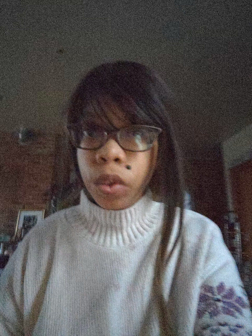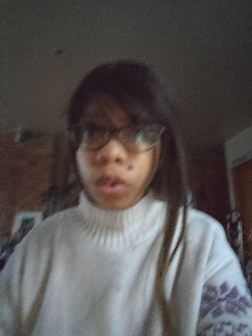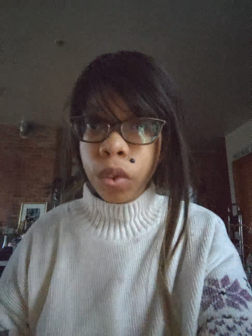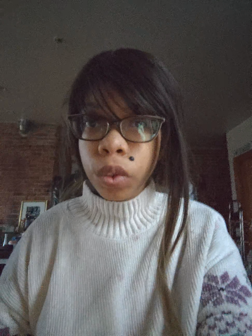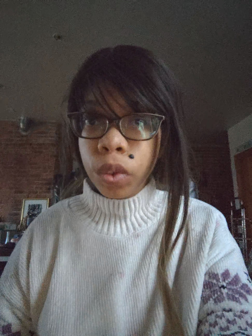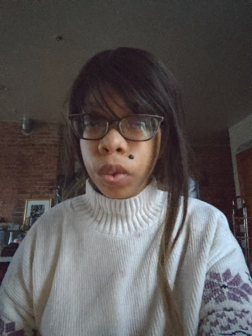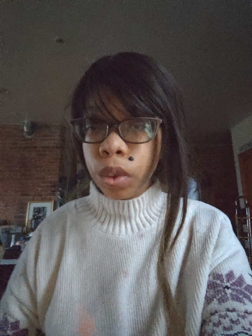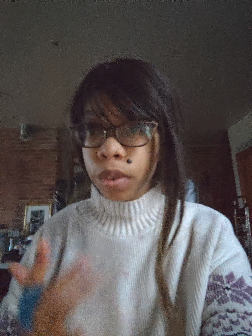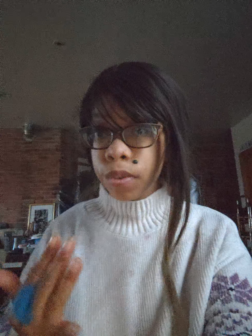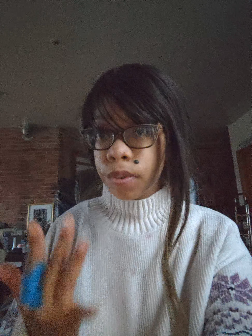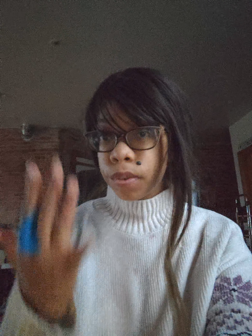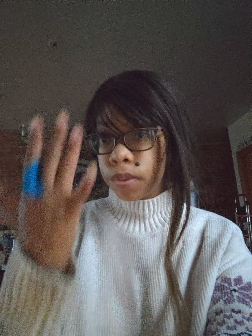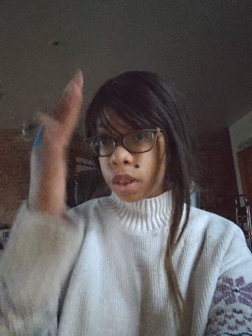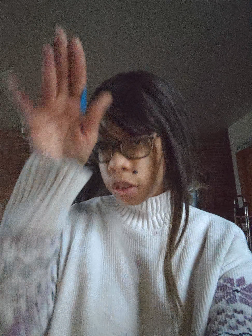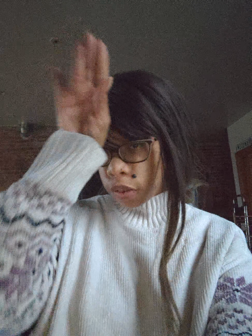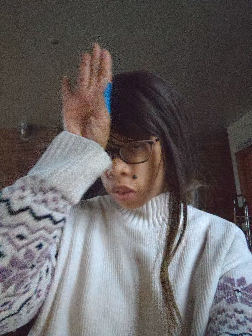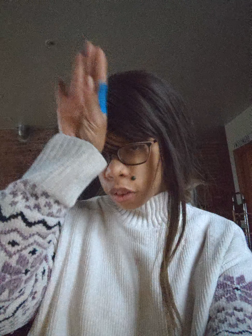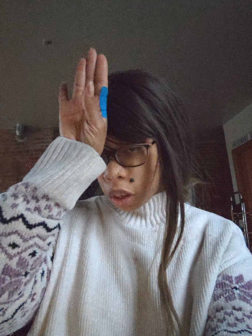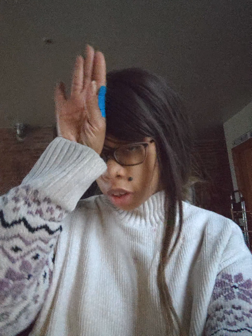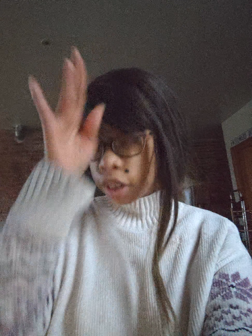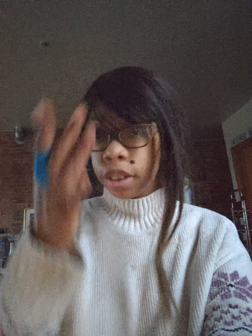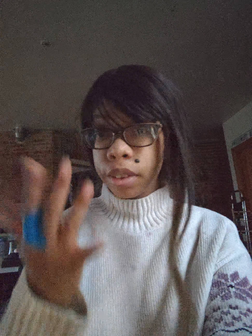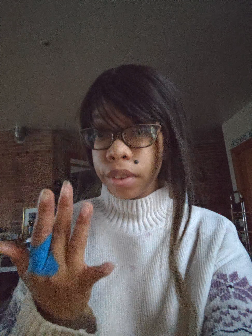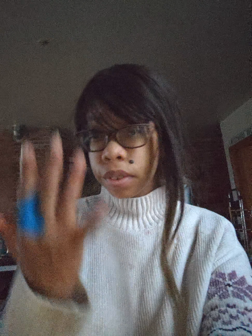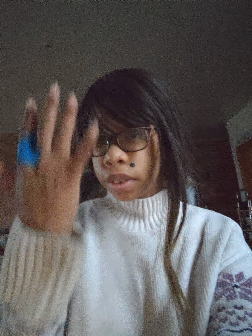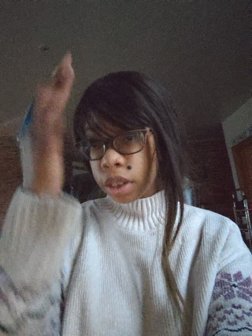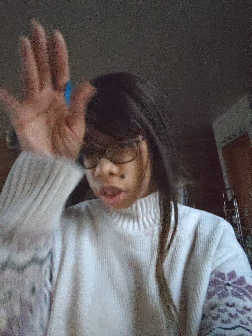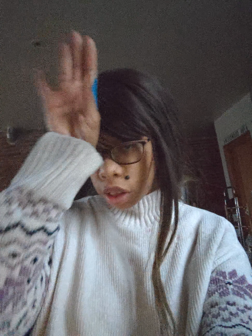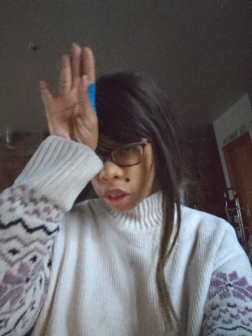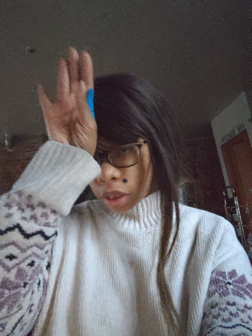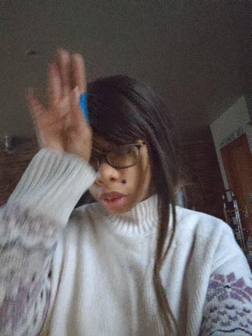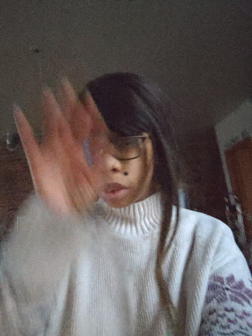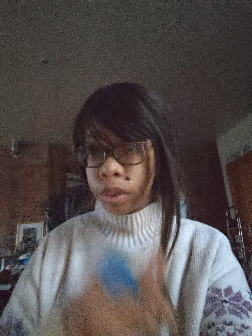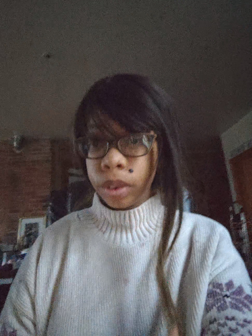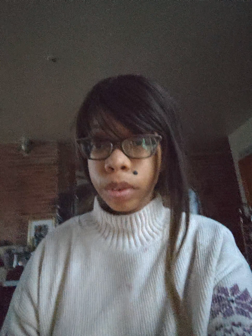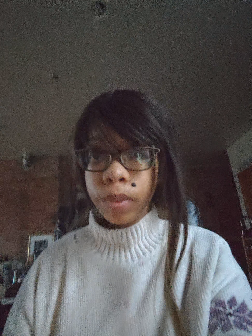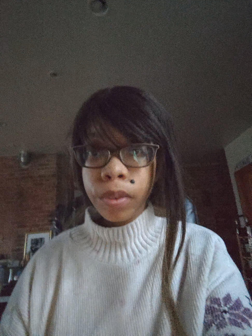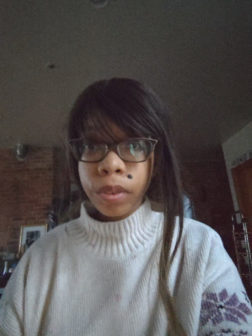fireman